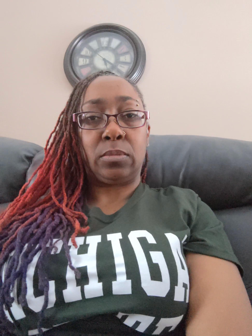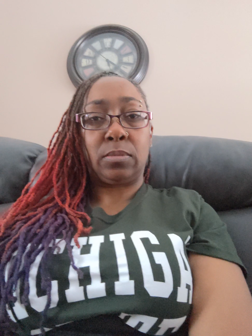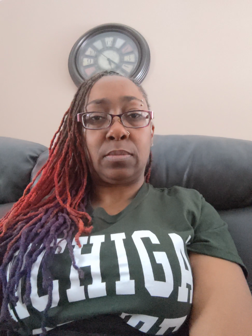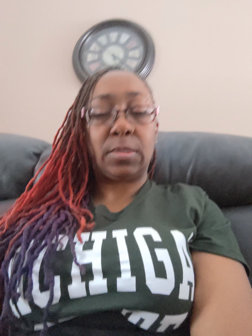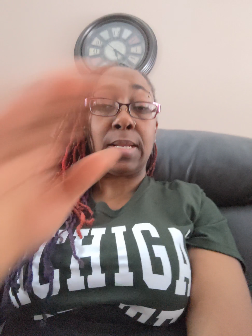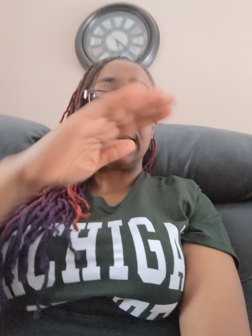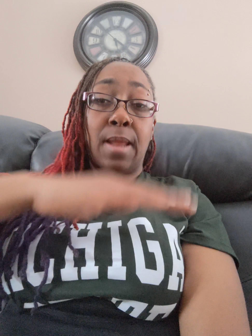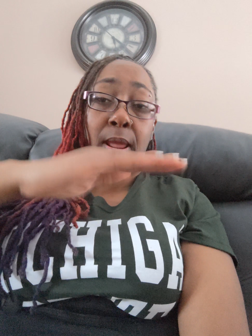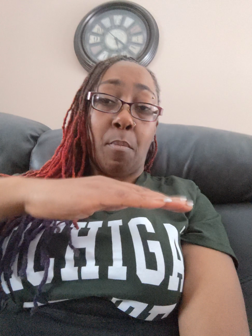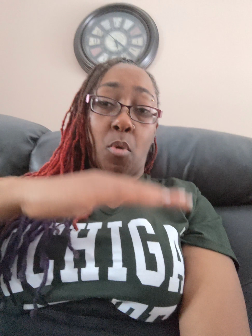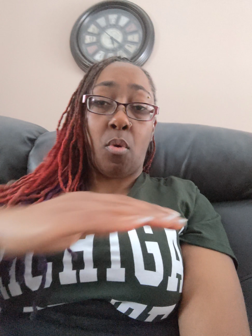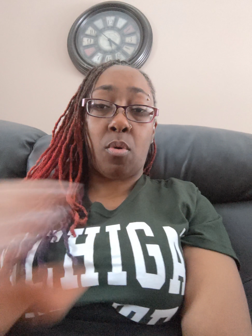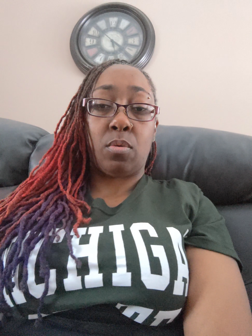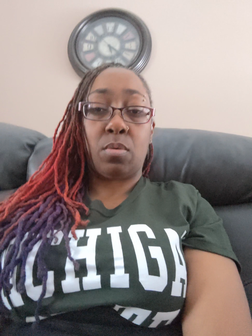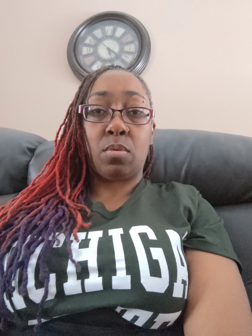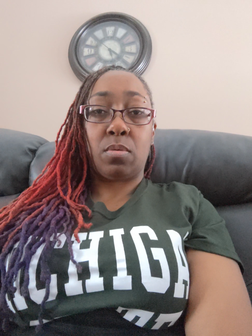table